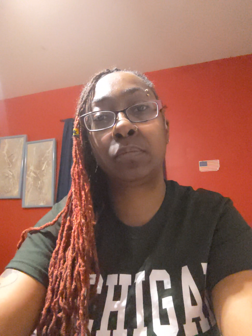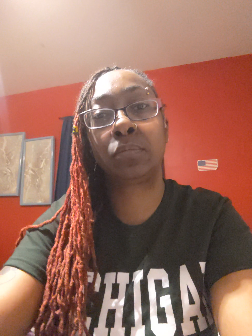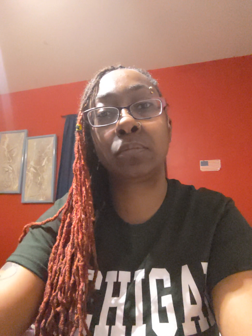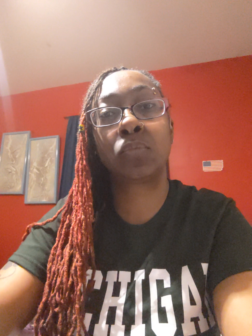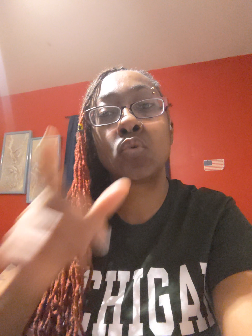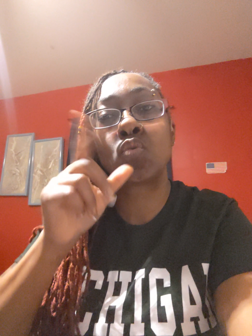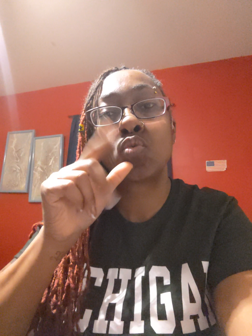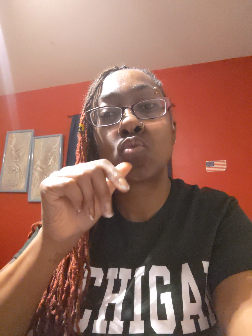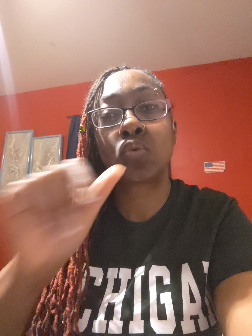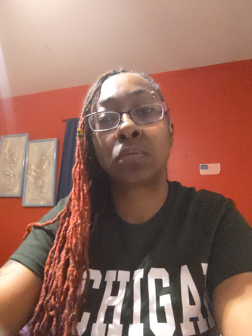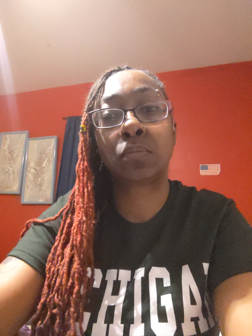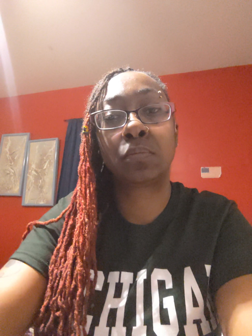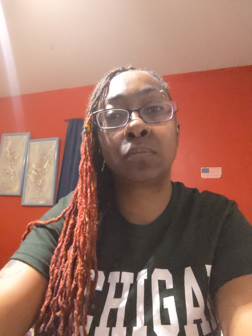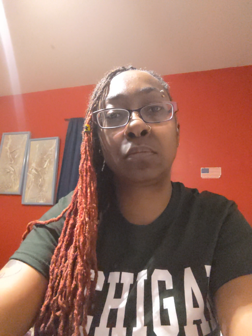who